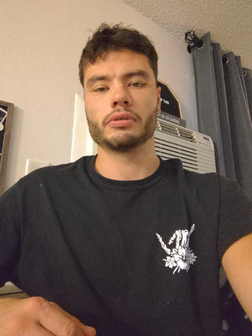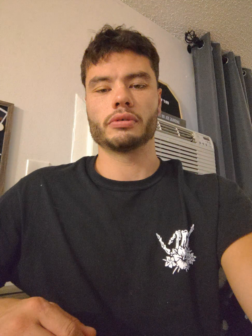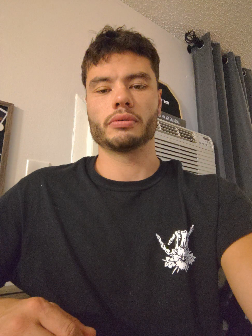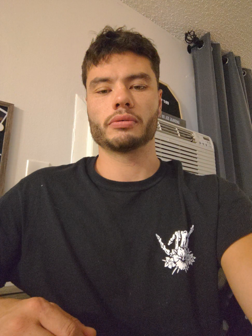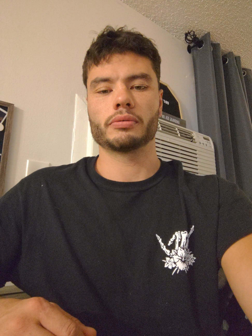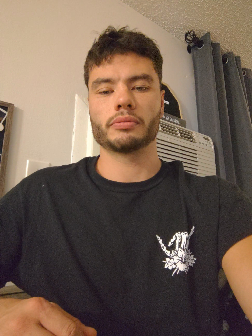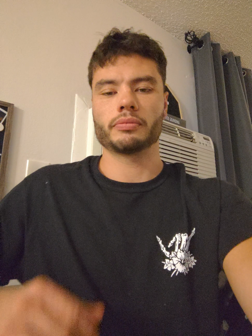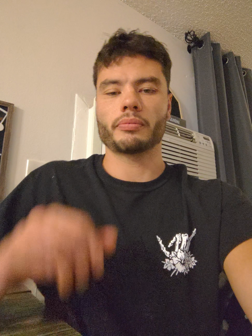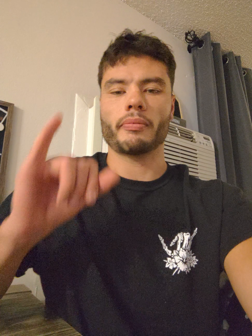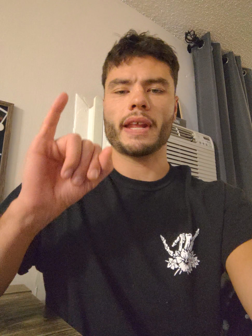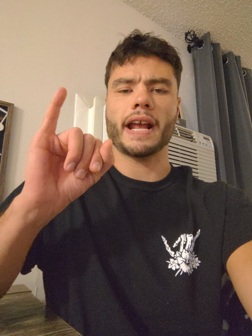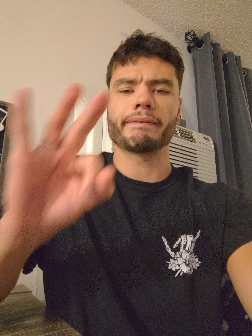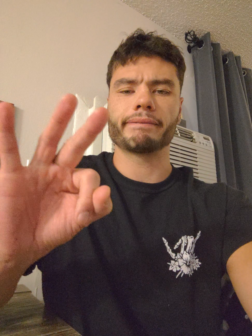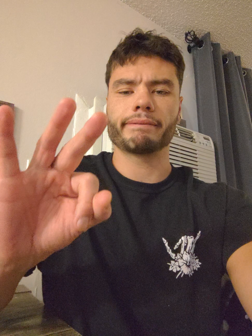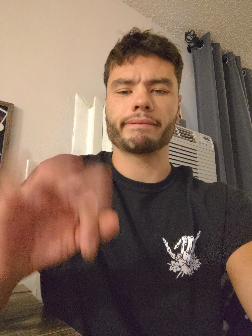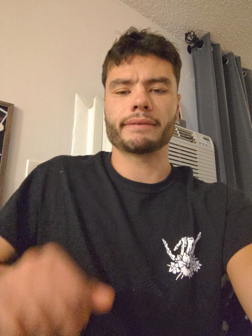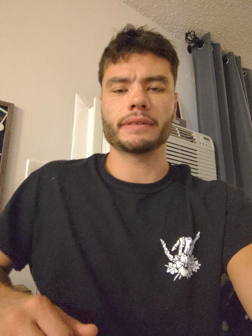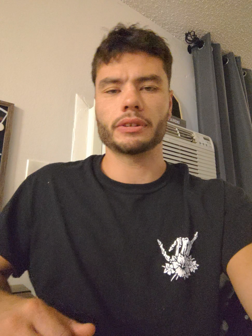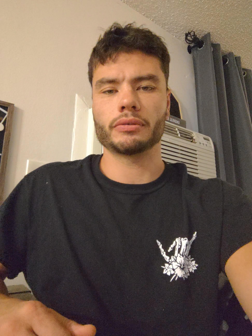if